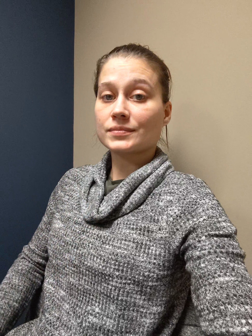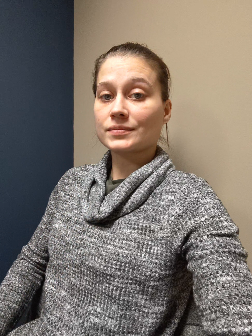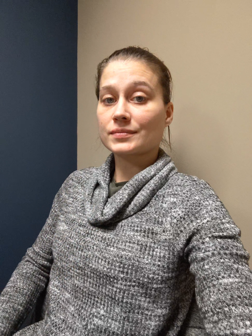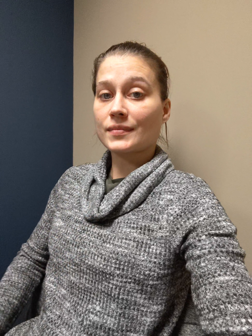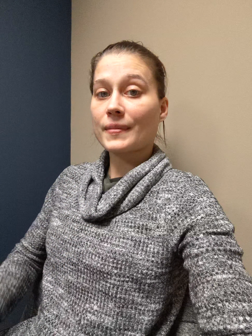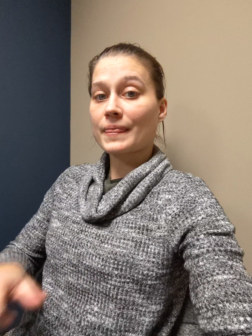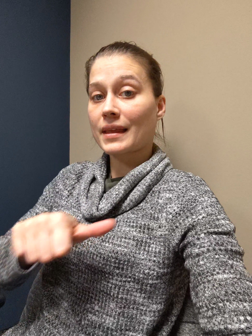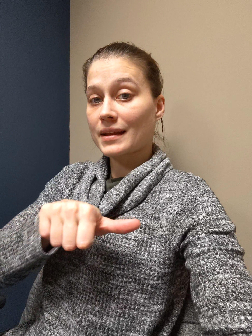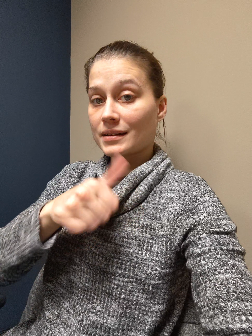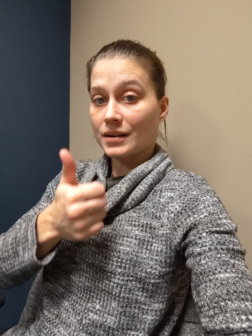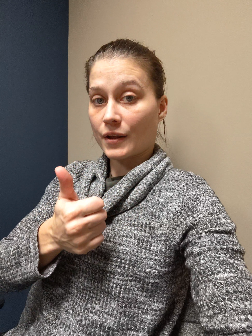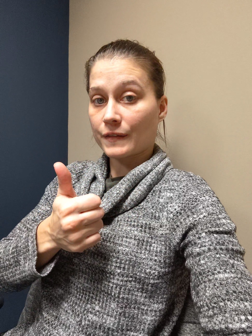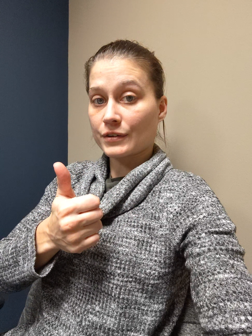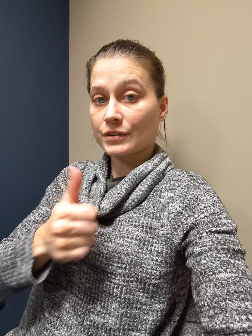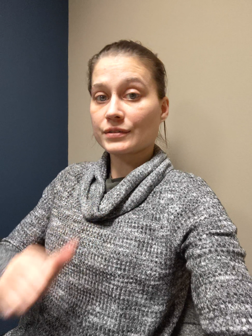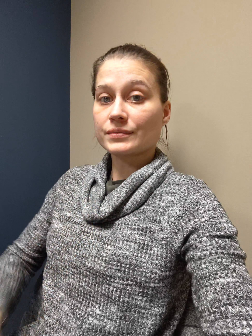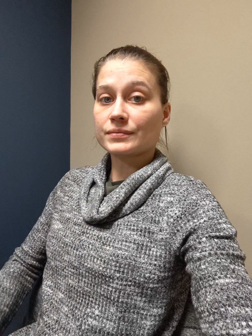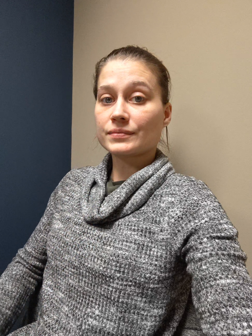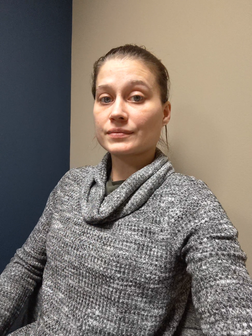another